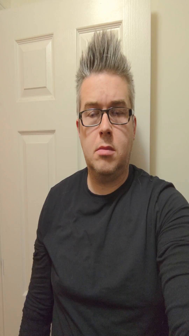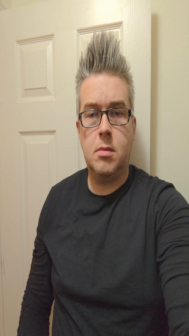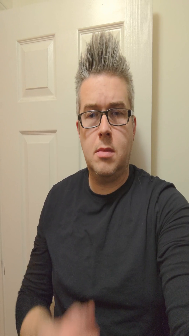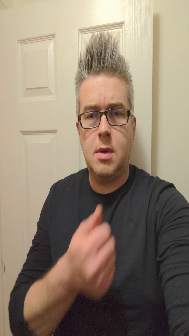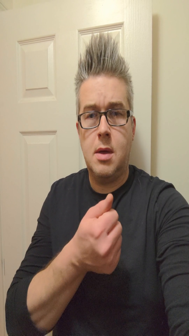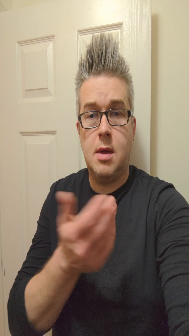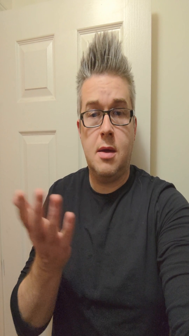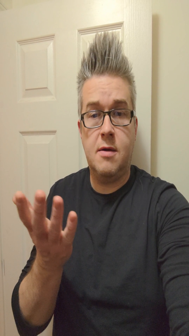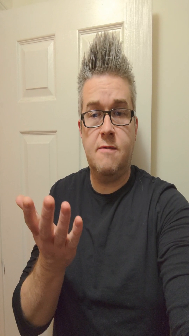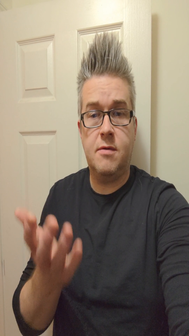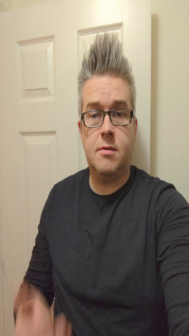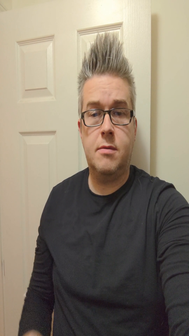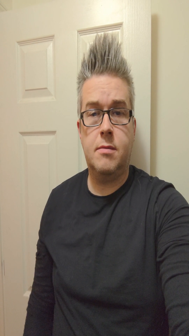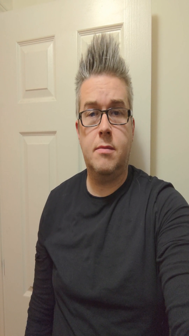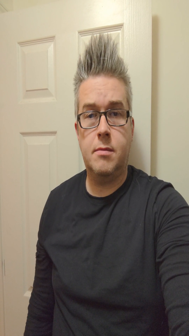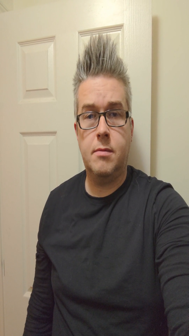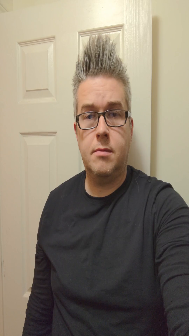every